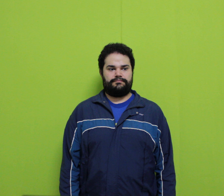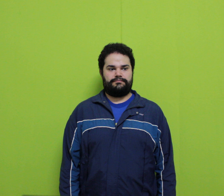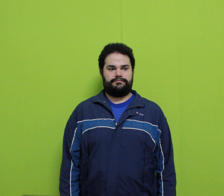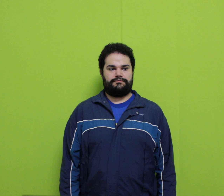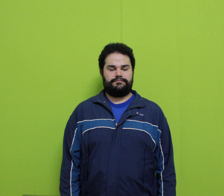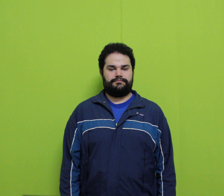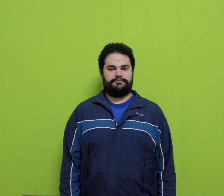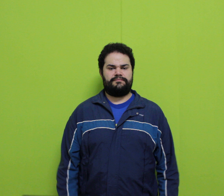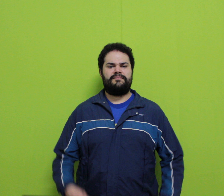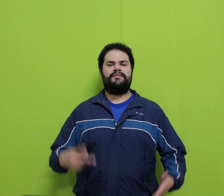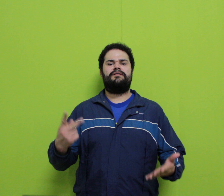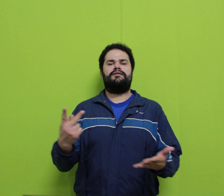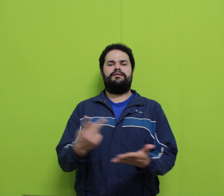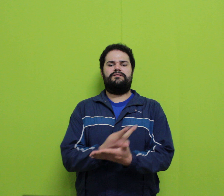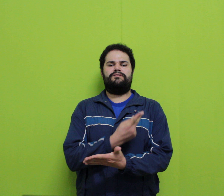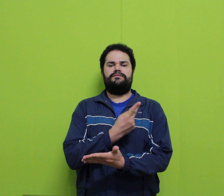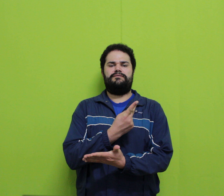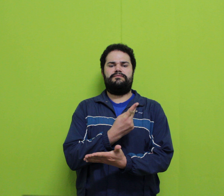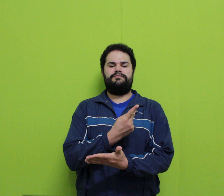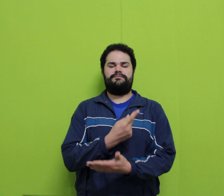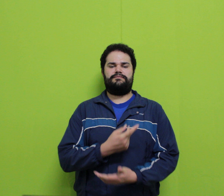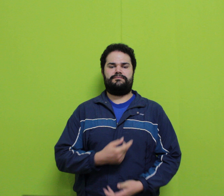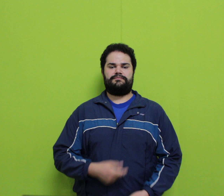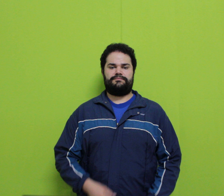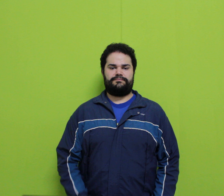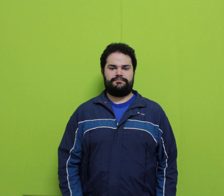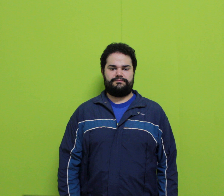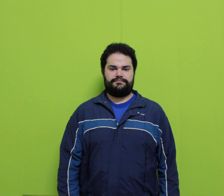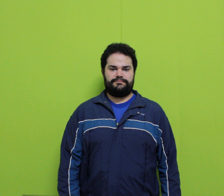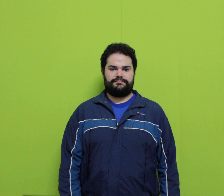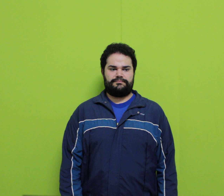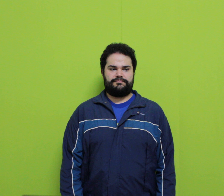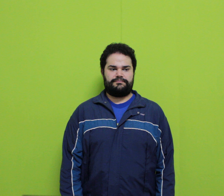acontecer